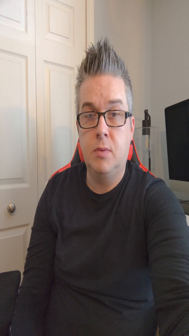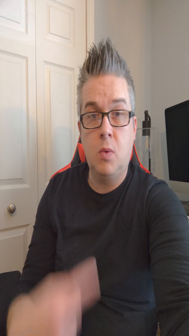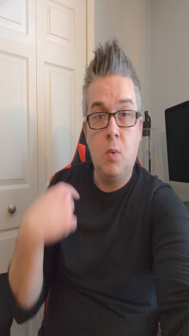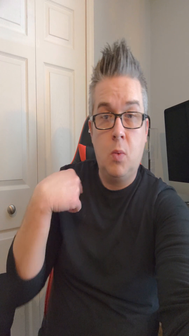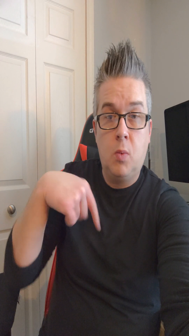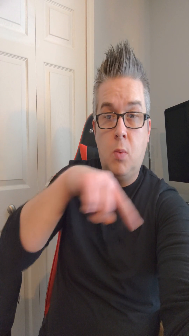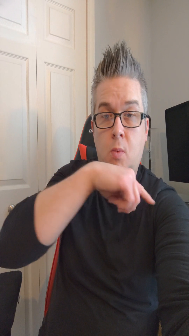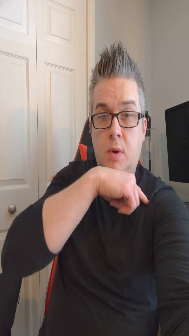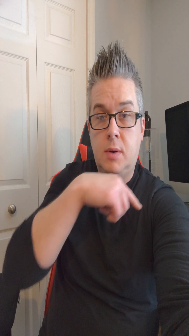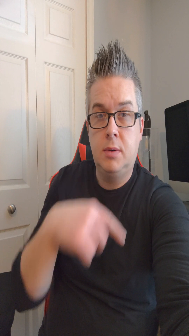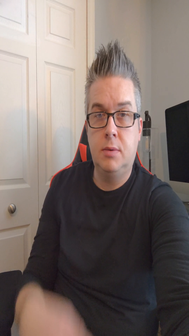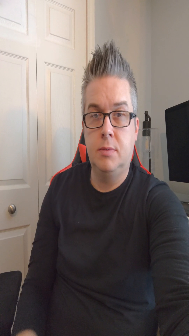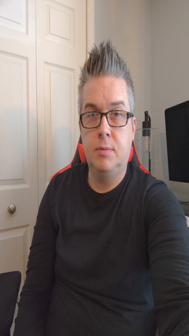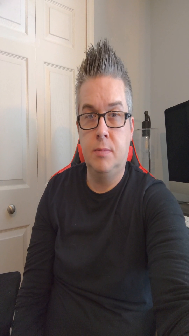we